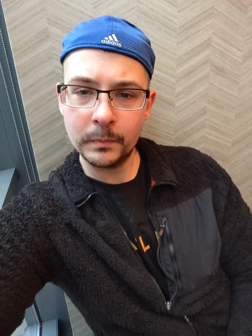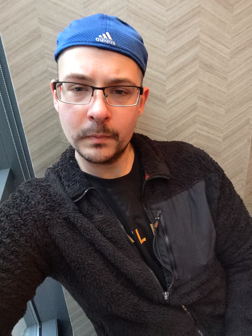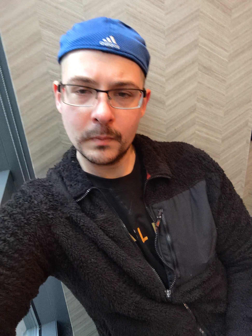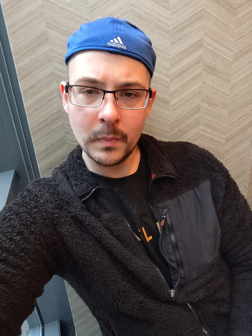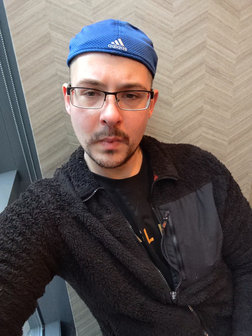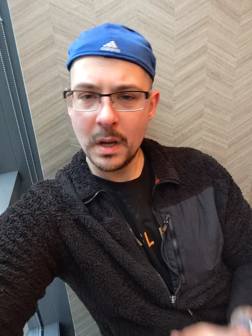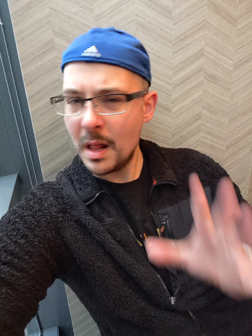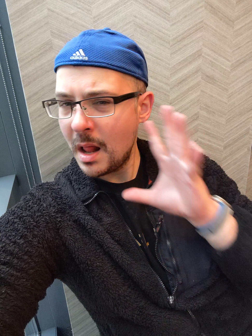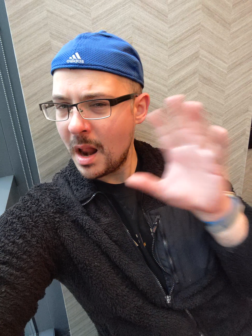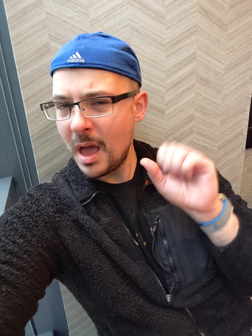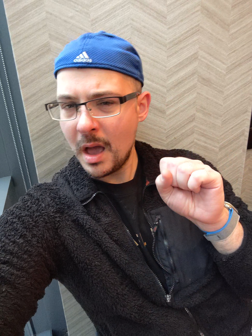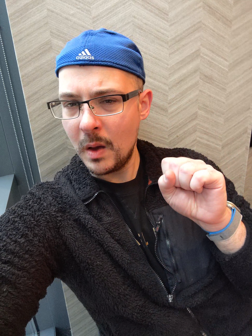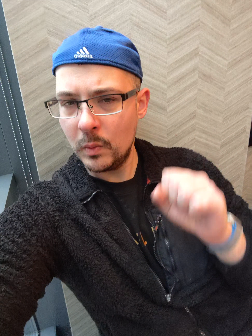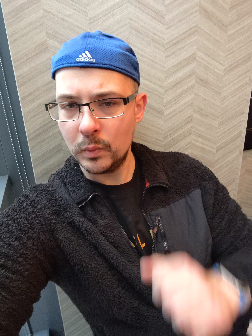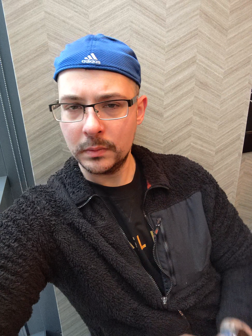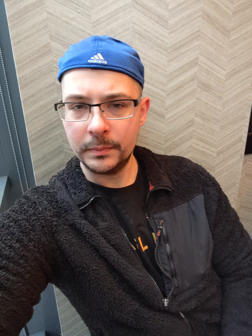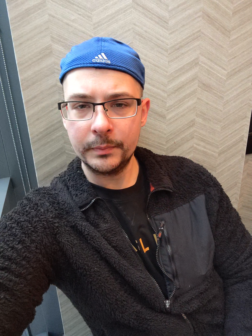loud